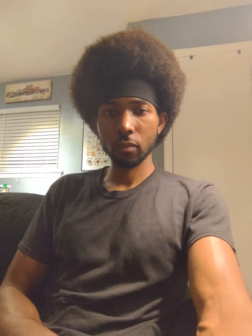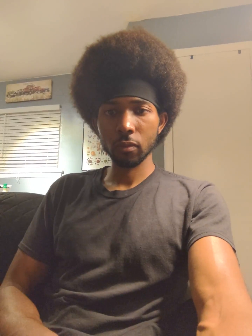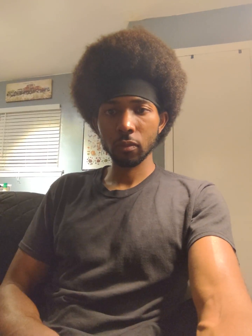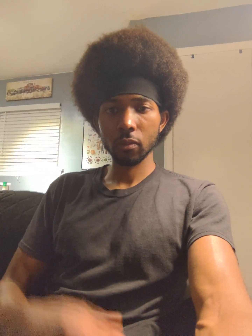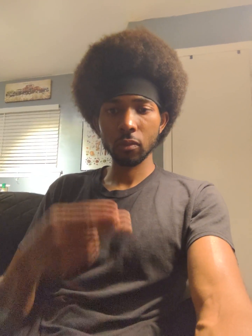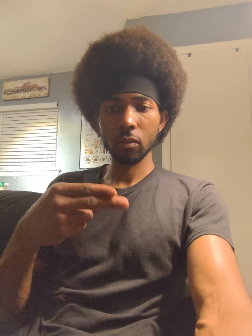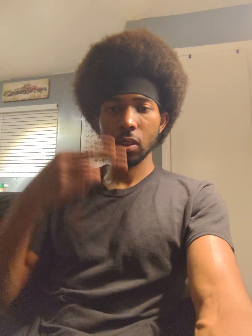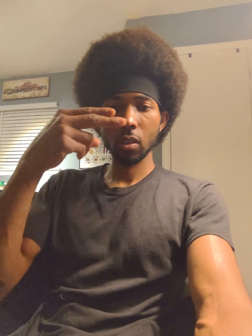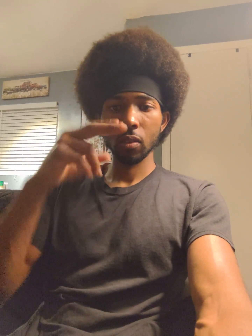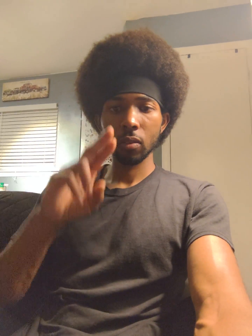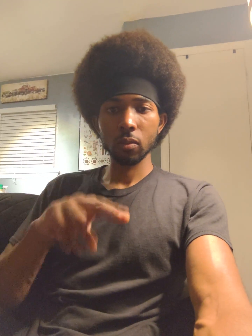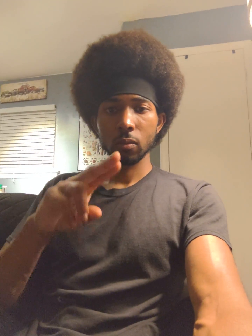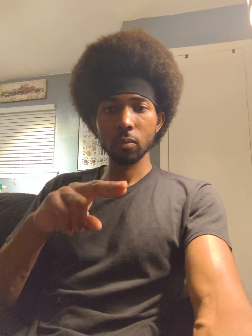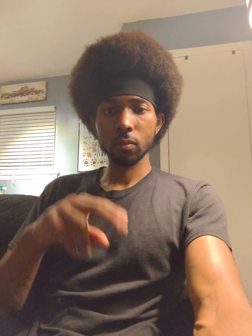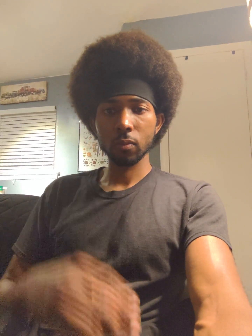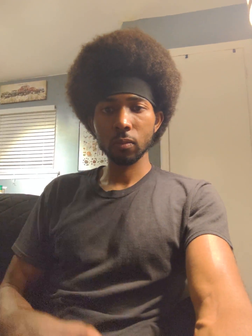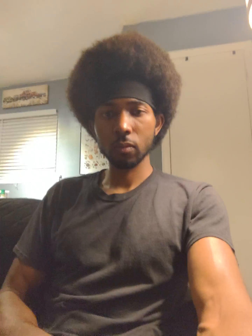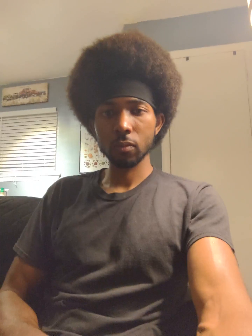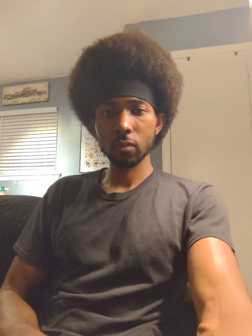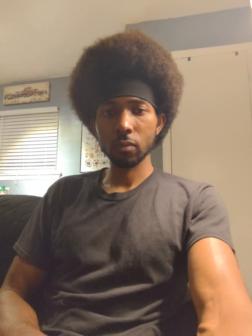high chair